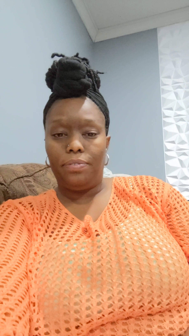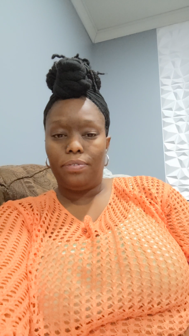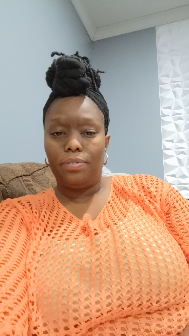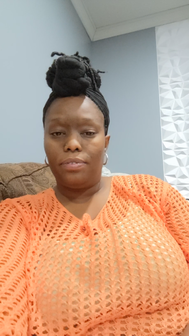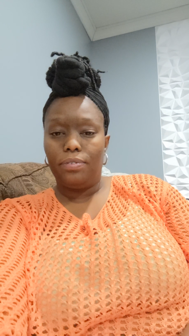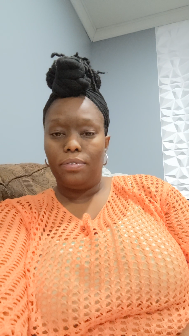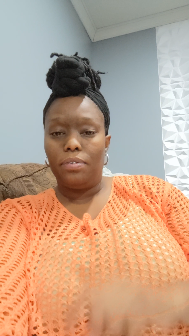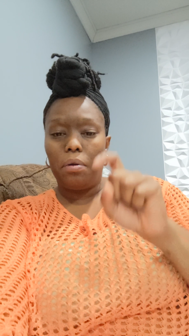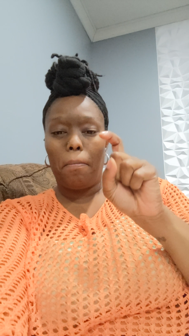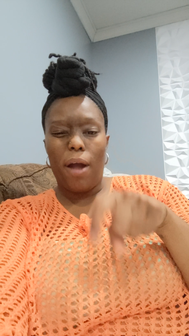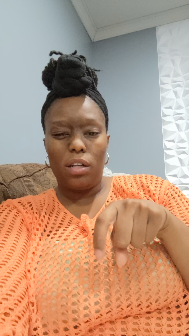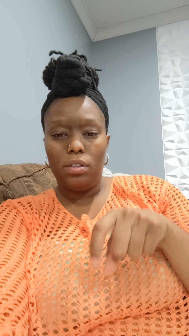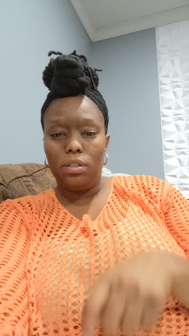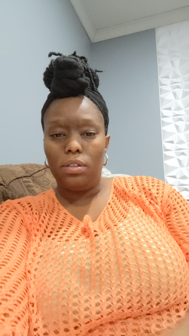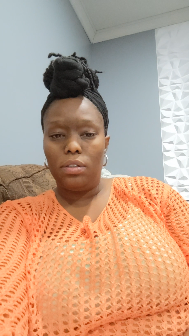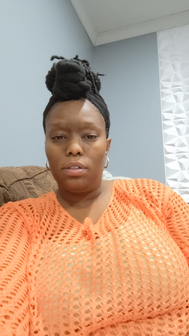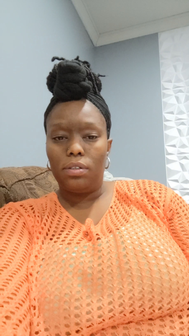must